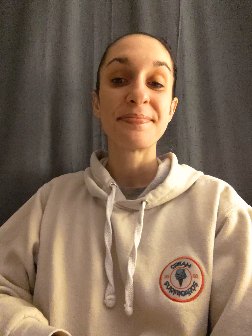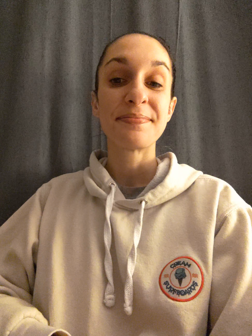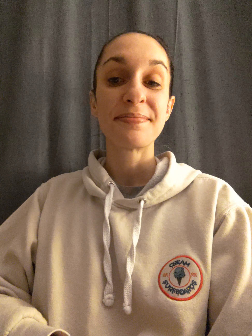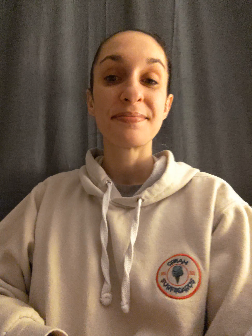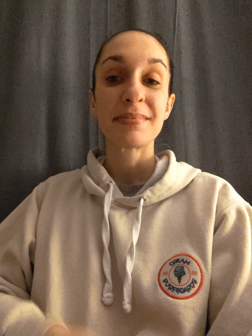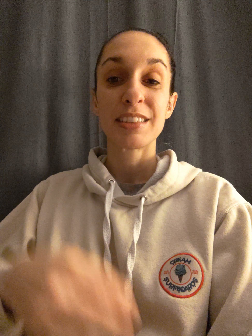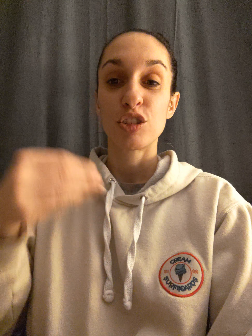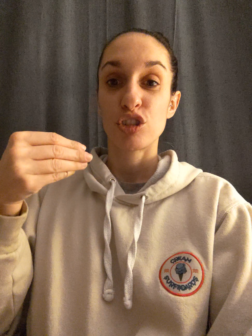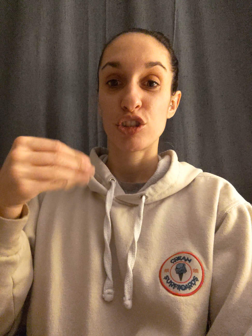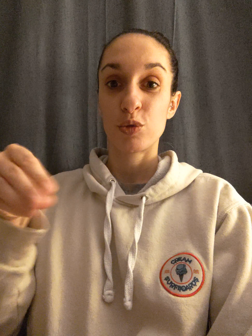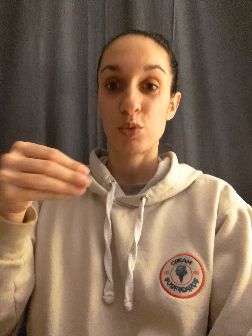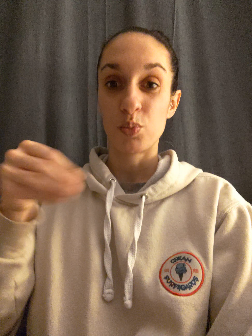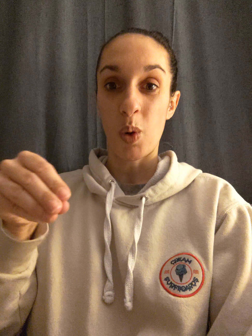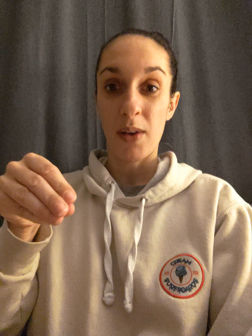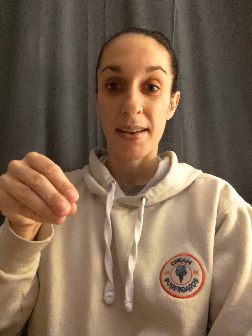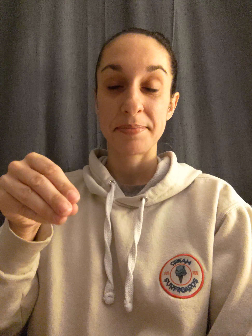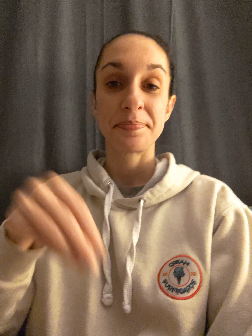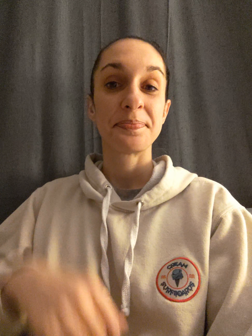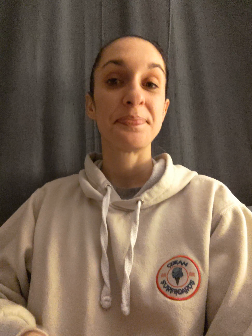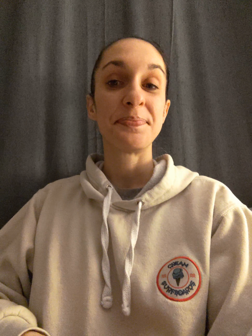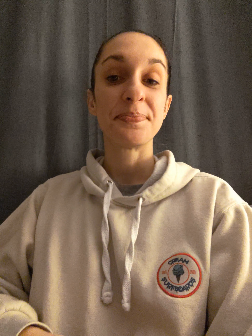store